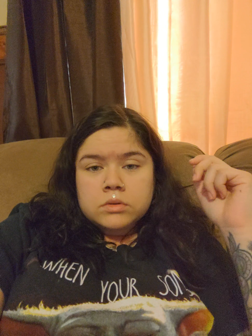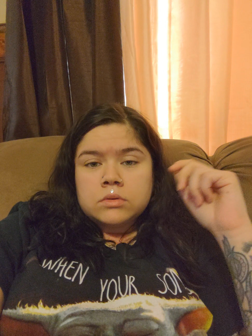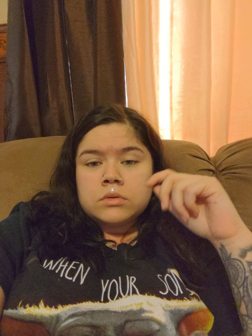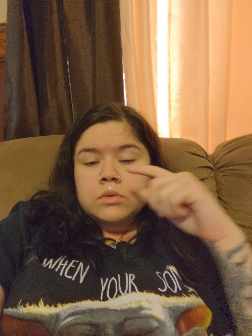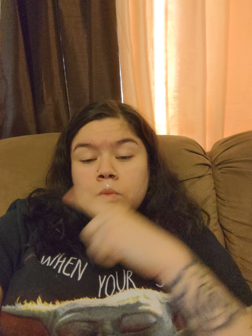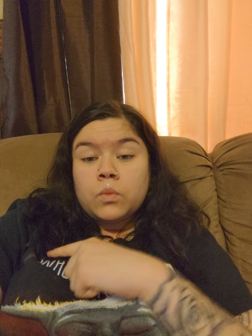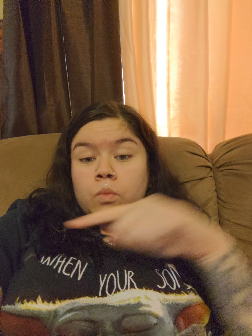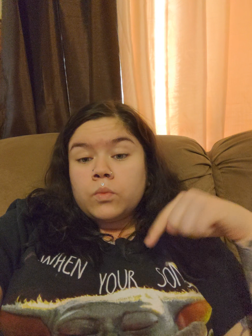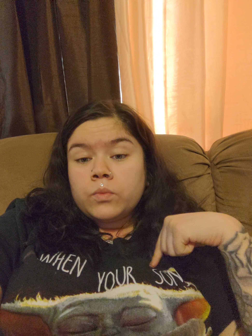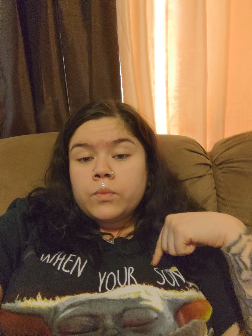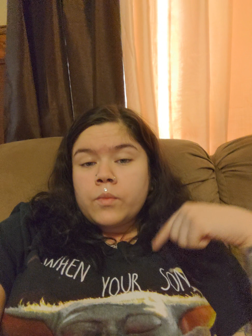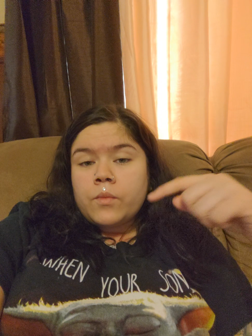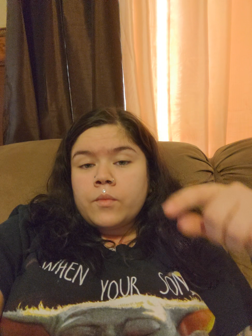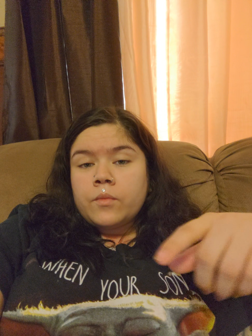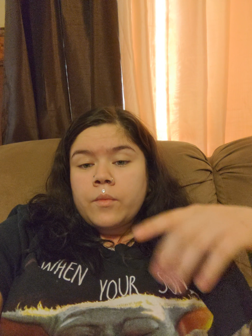we